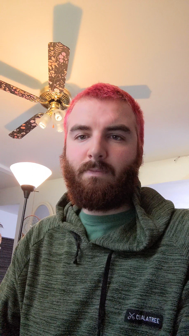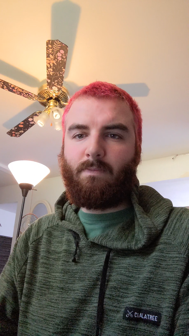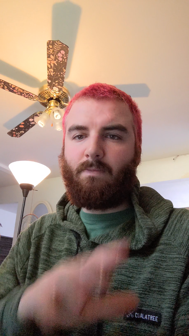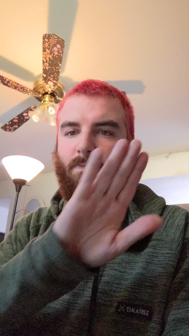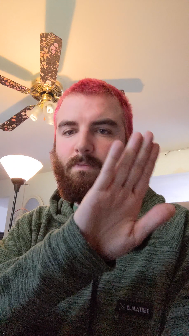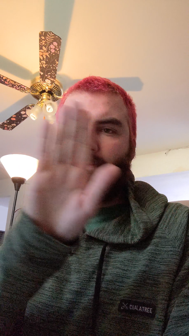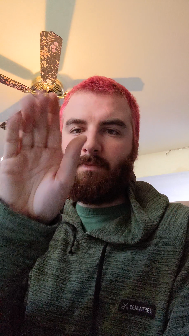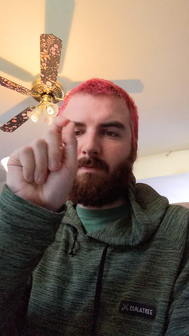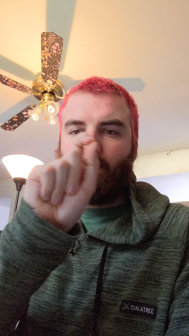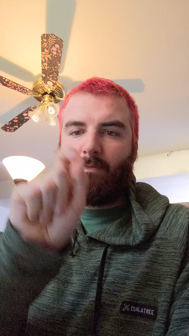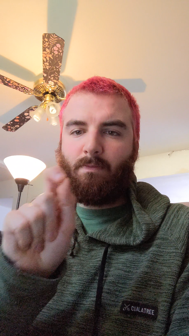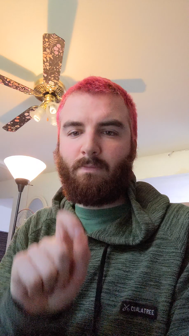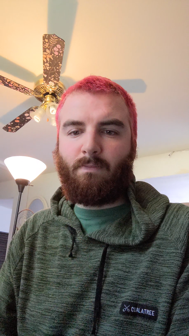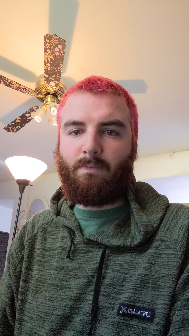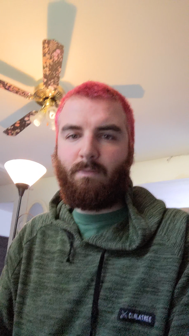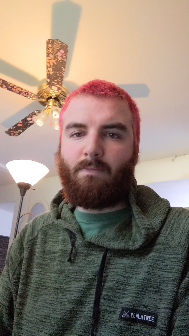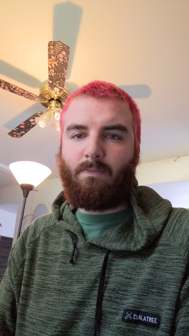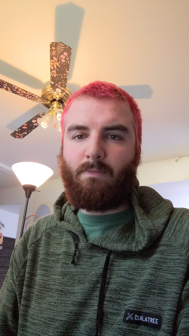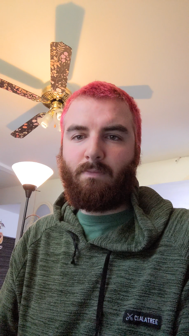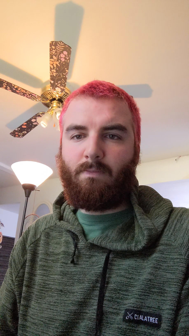chalk